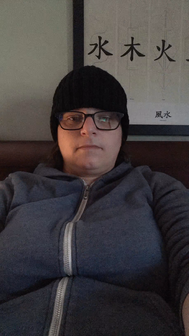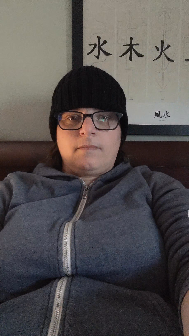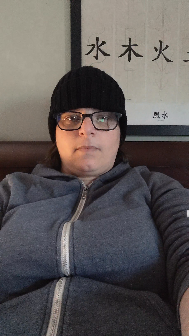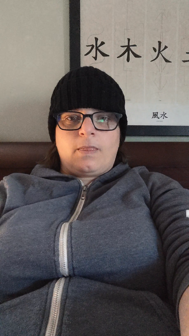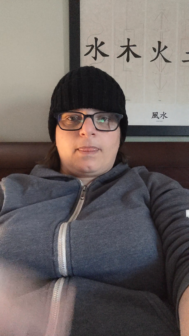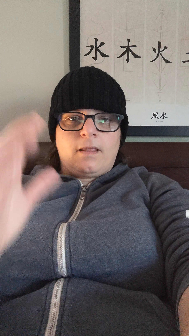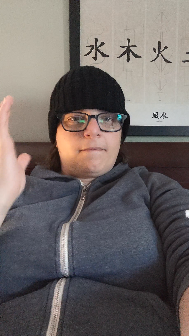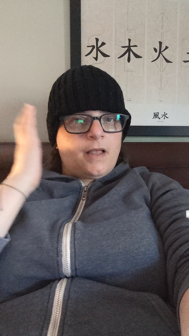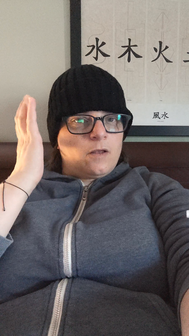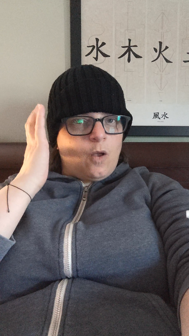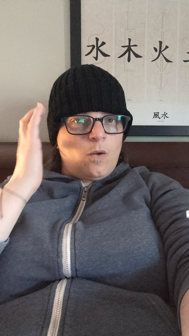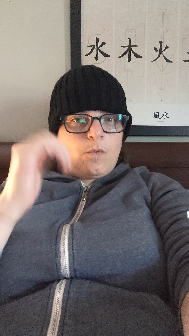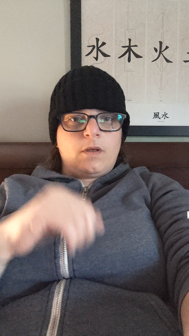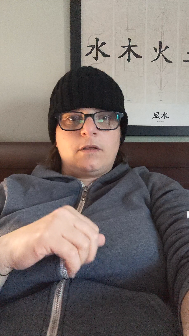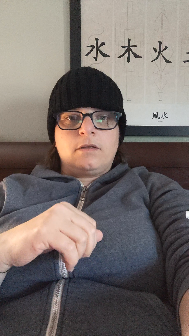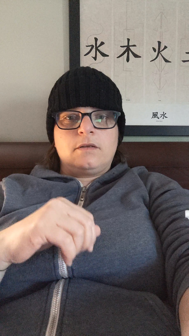pillow